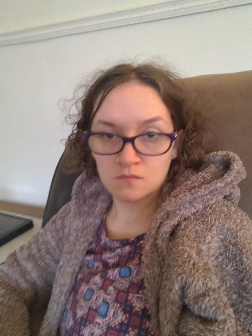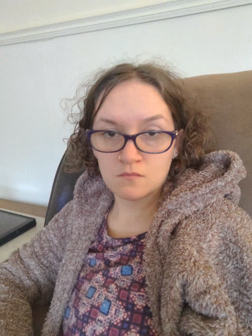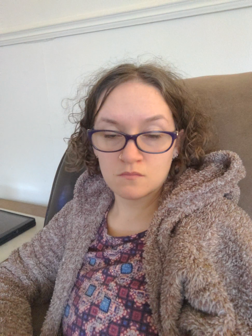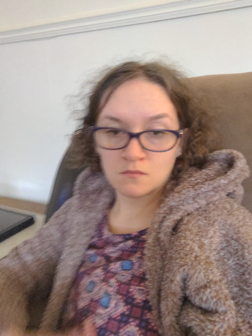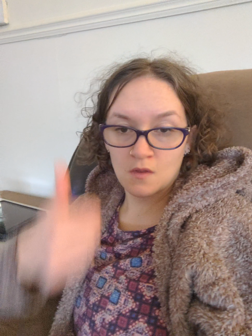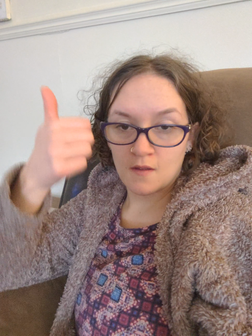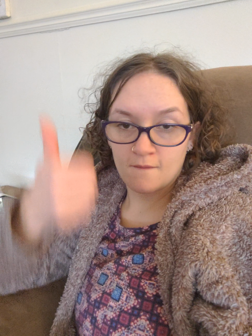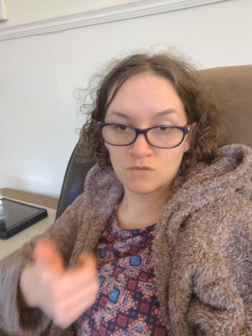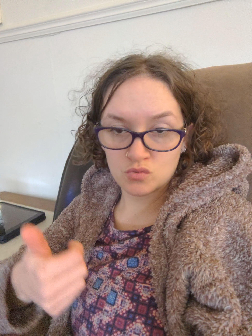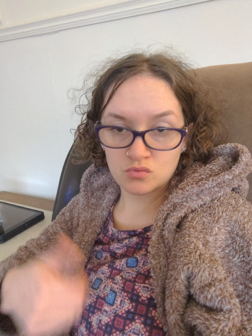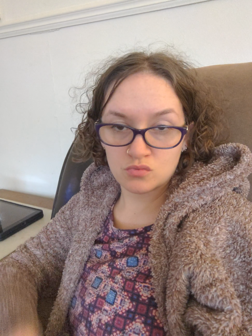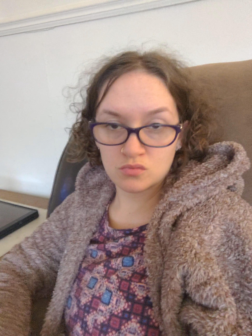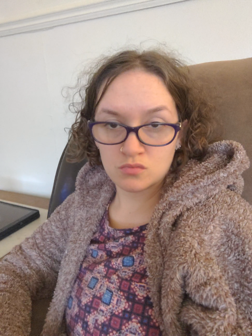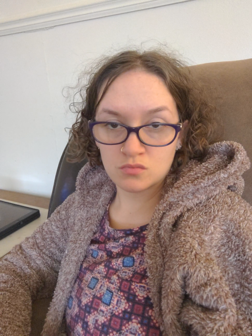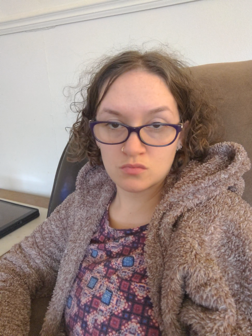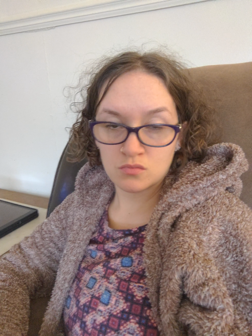every